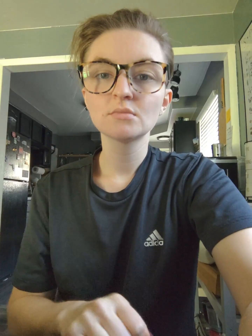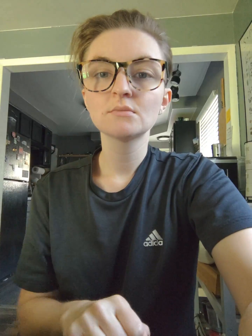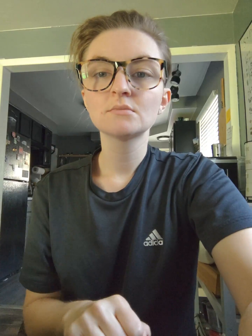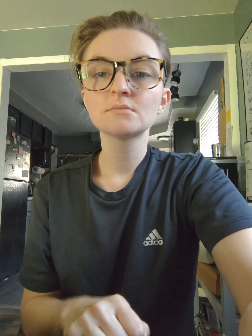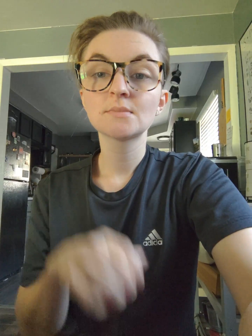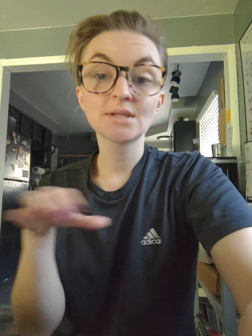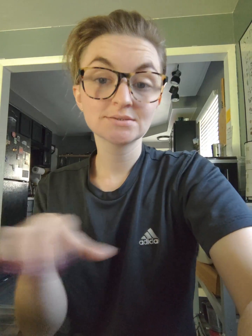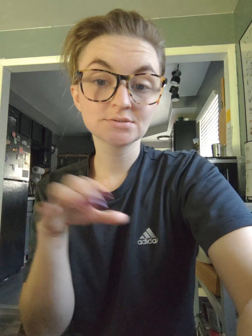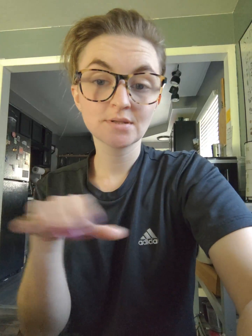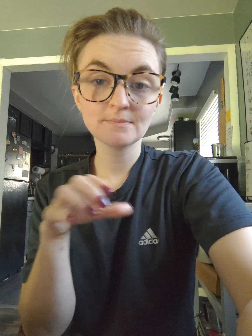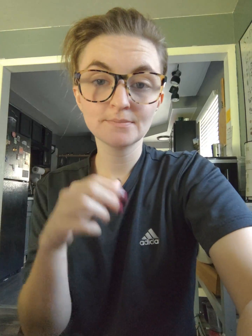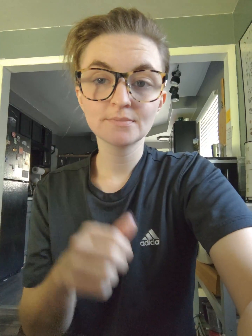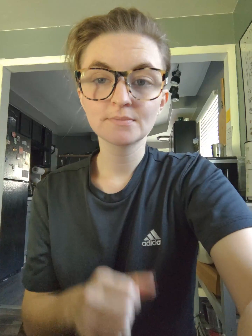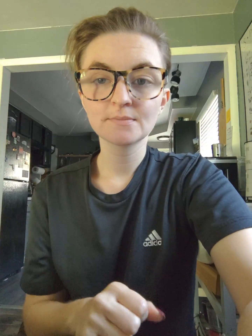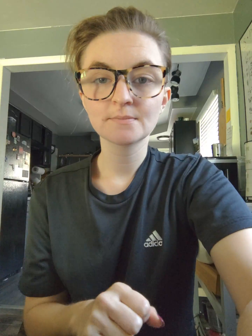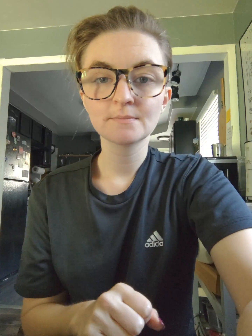does